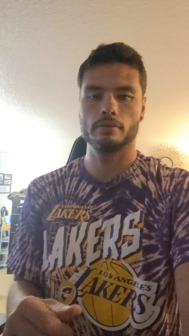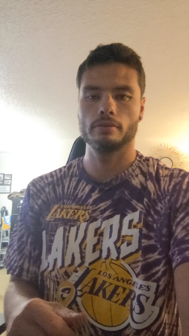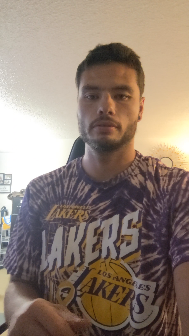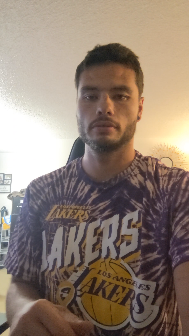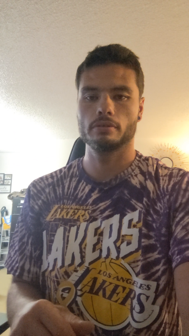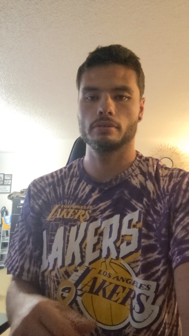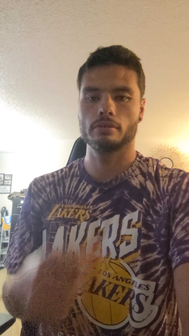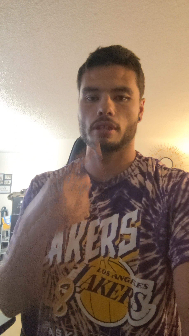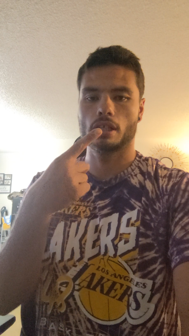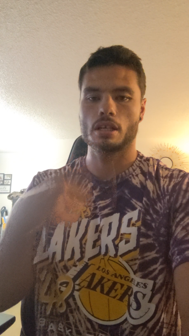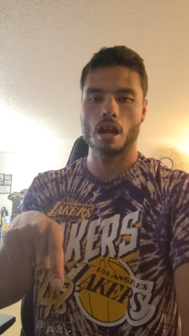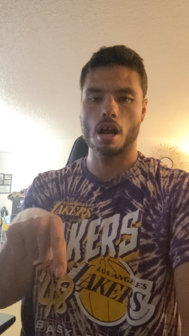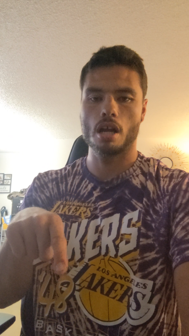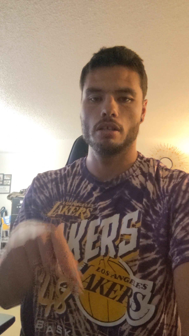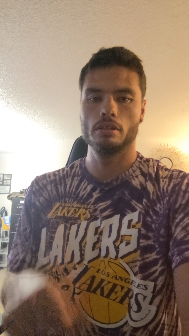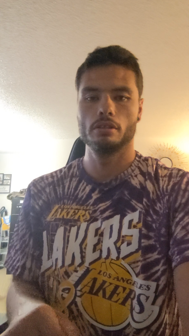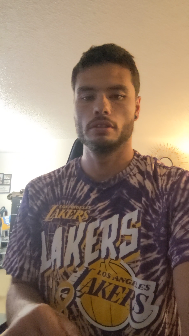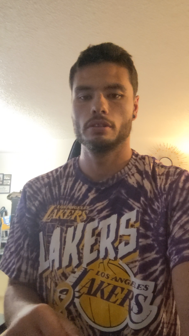cut